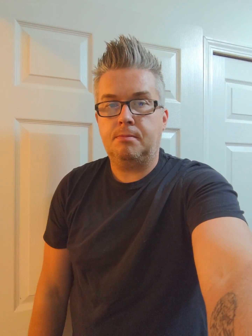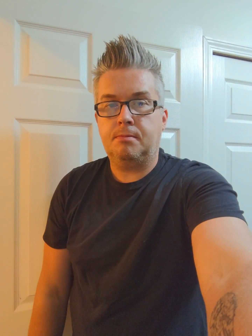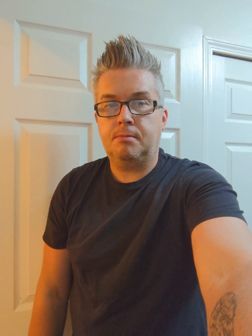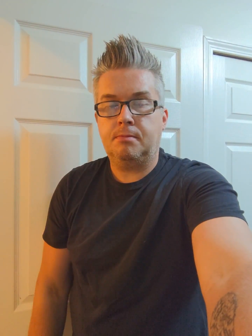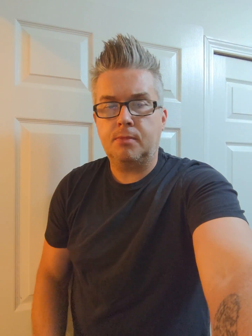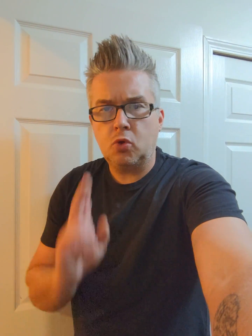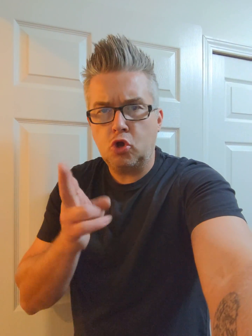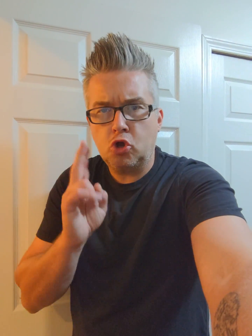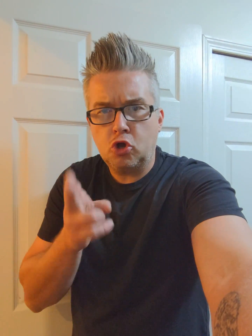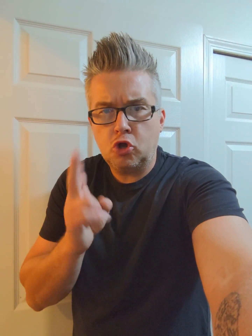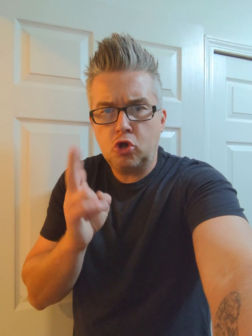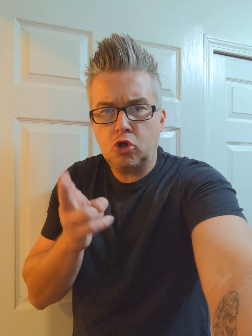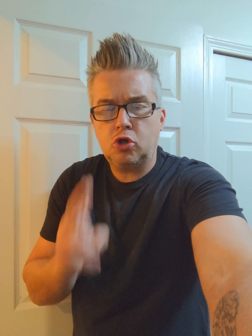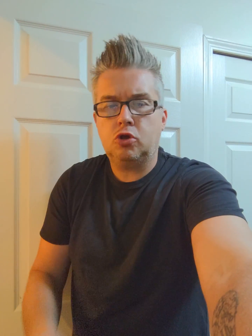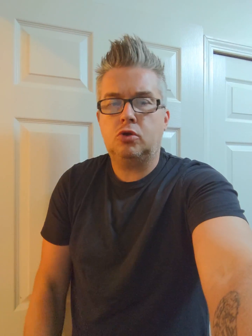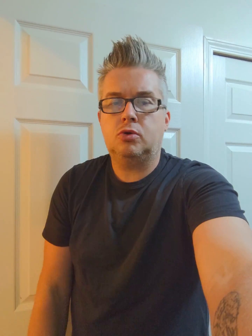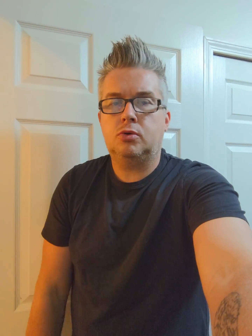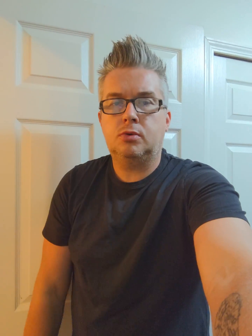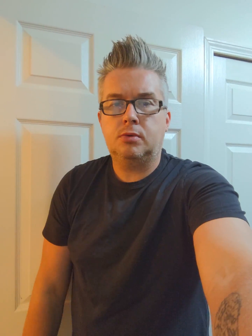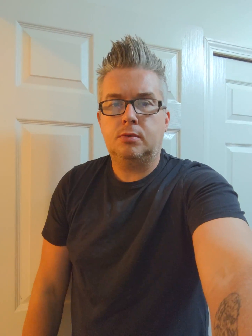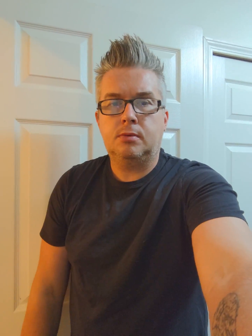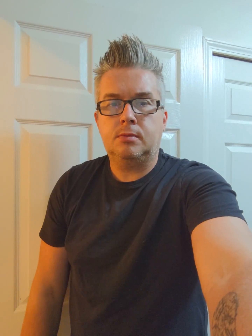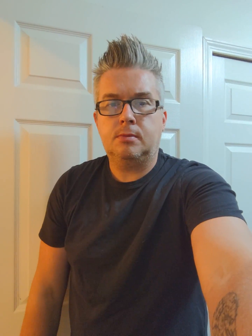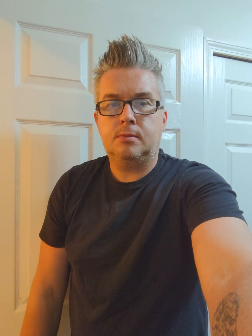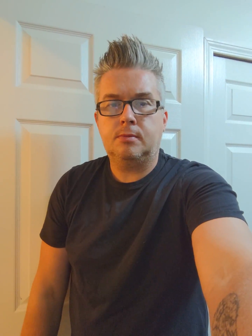hurry